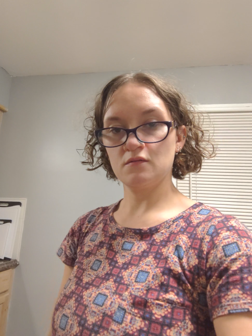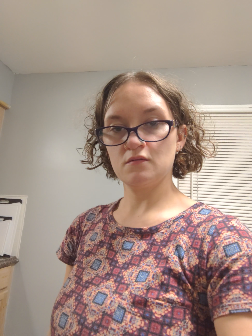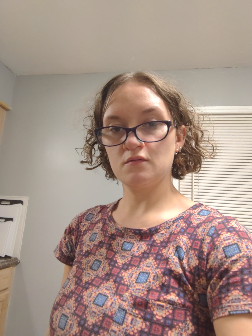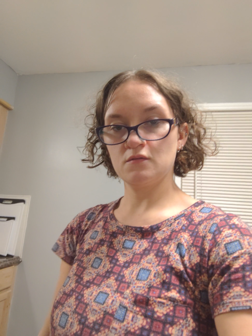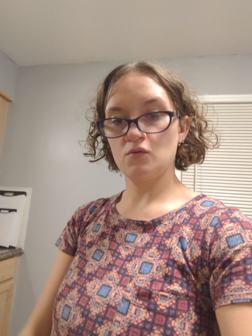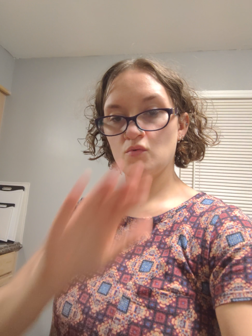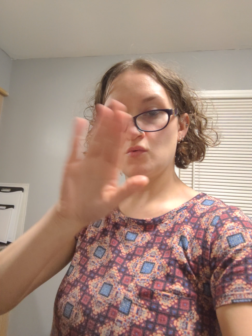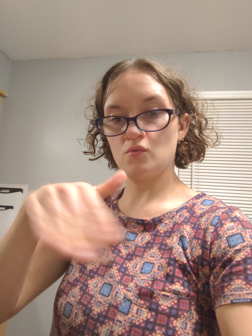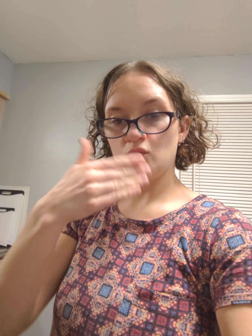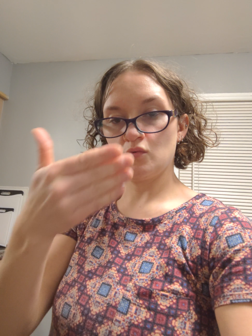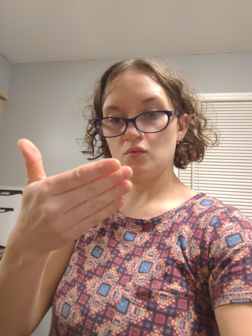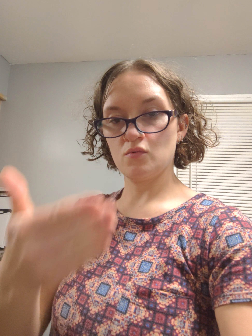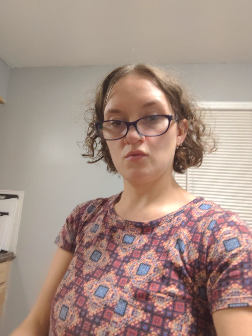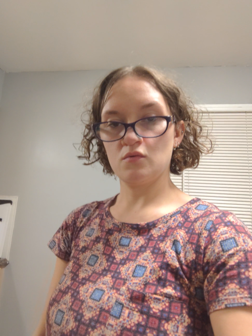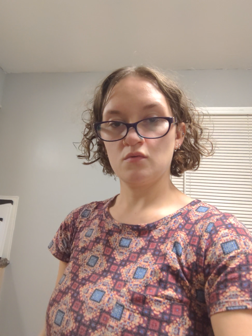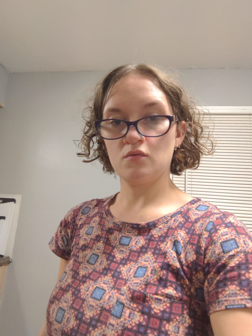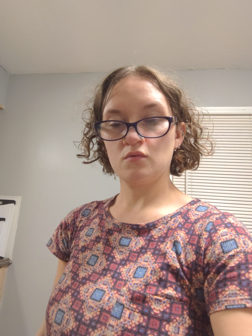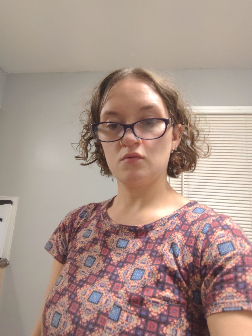all